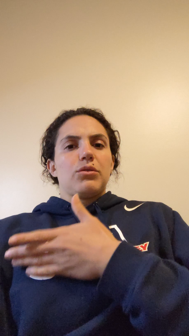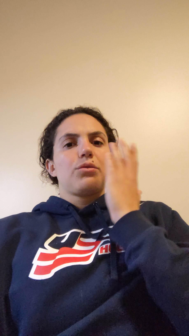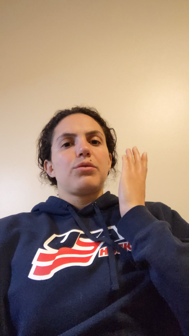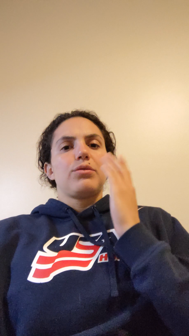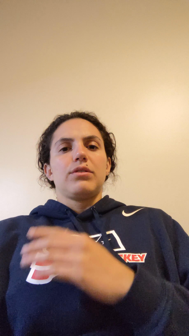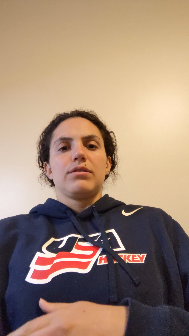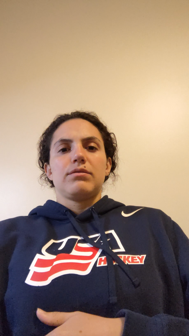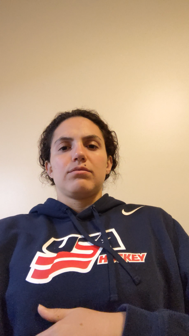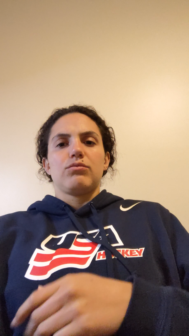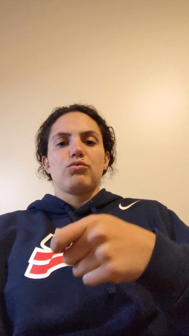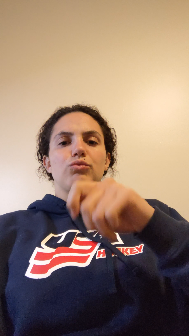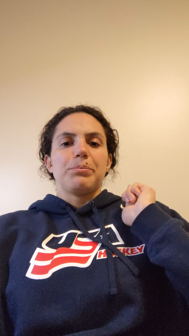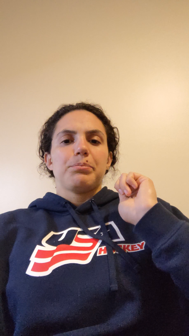rip